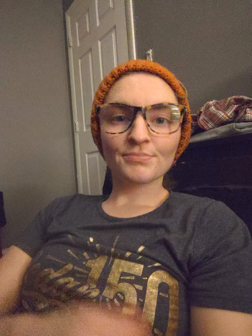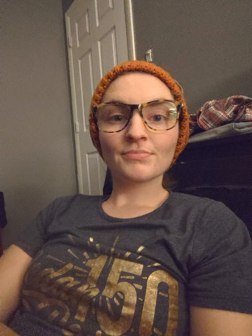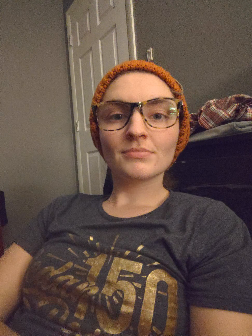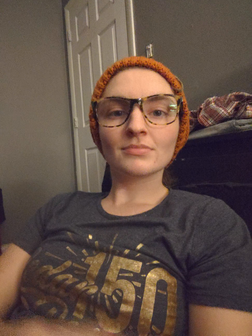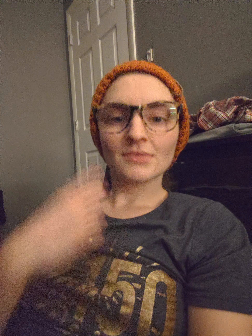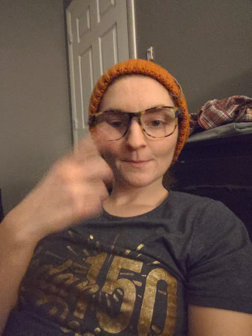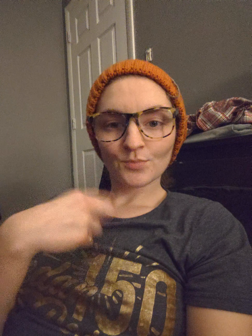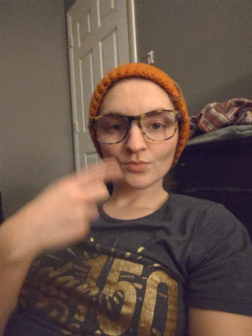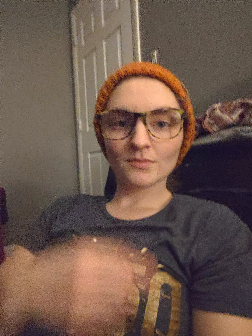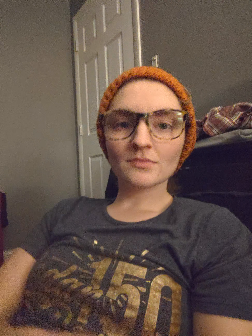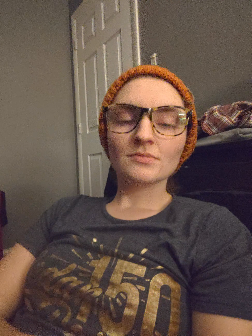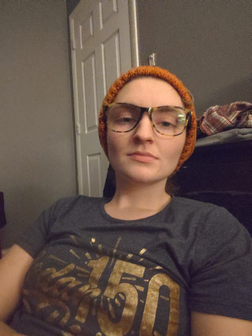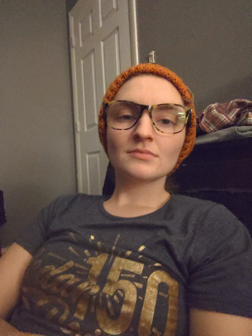face